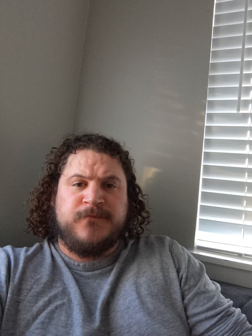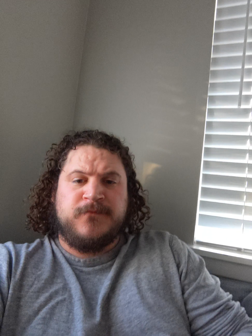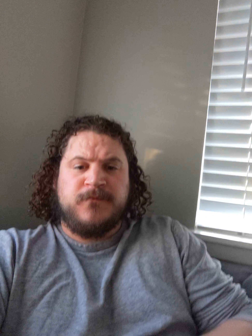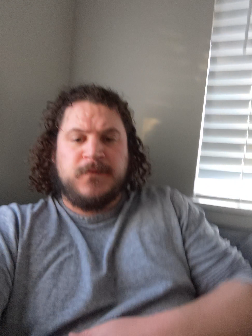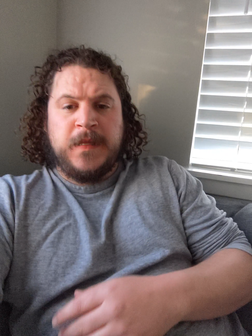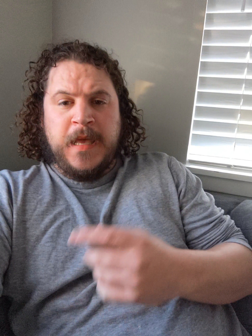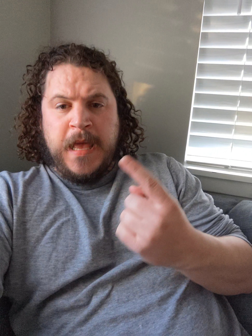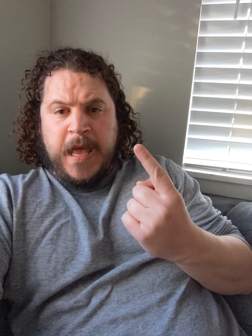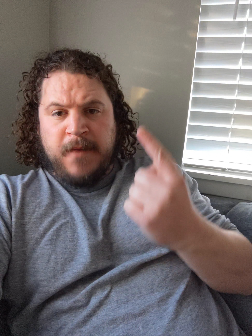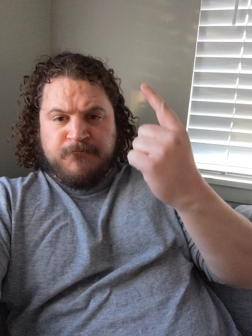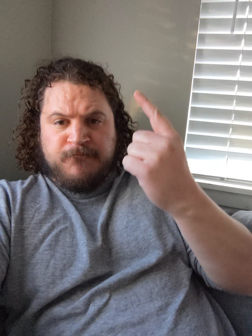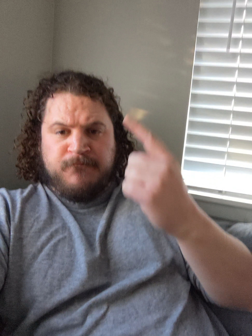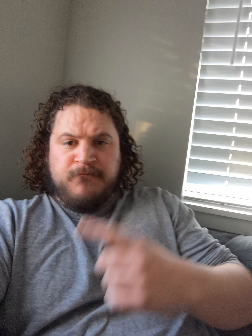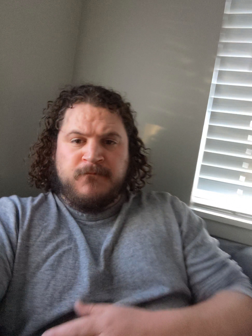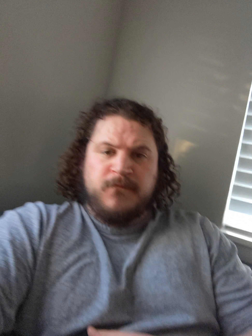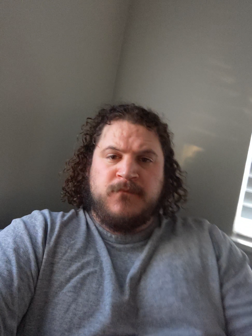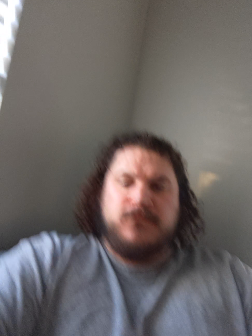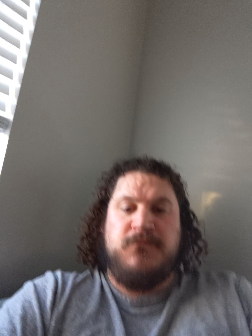up